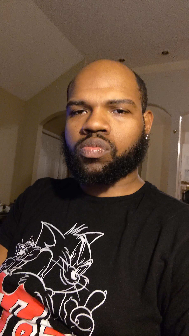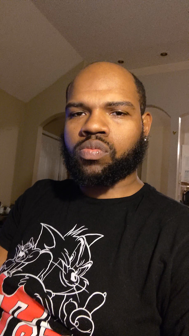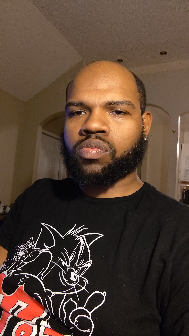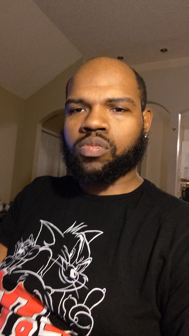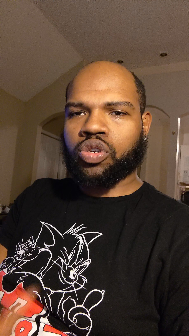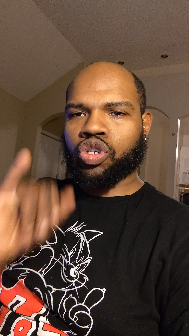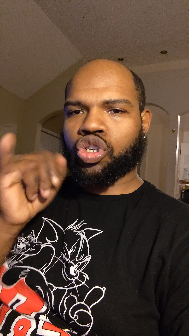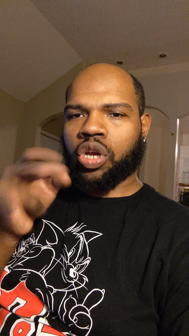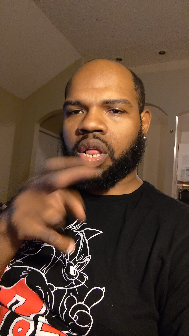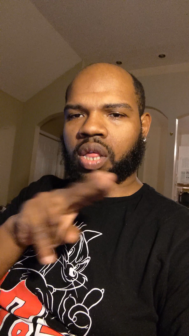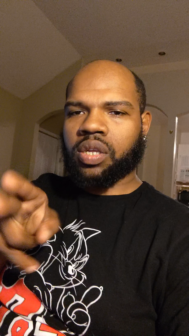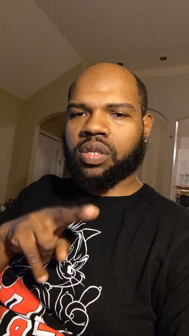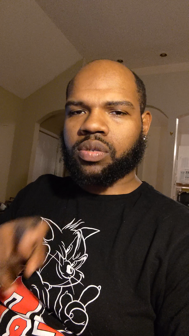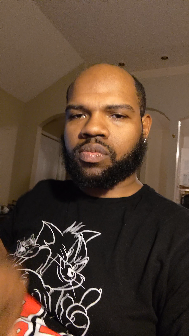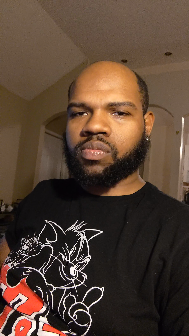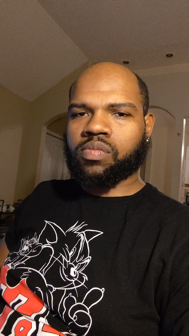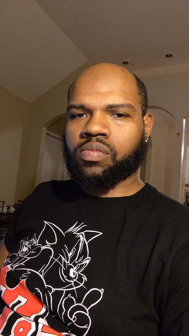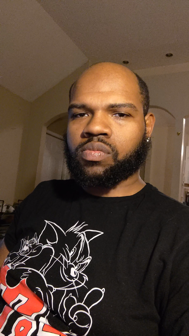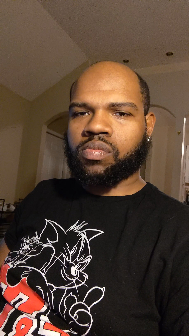jelly